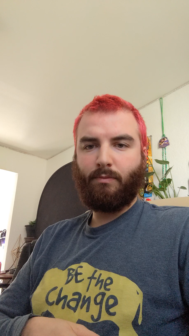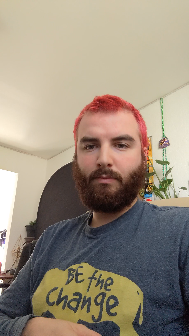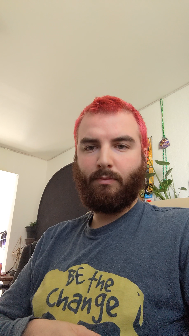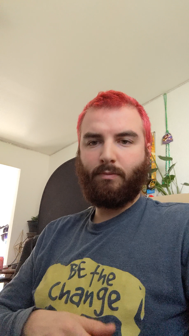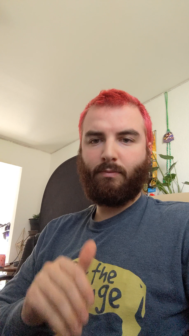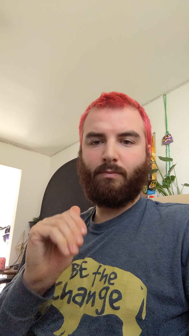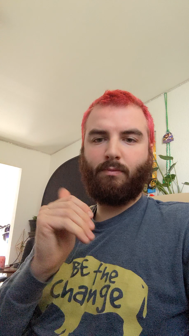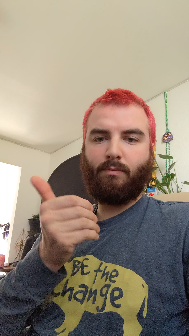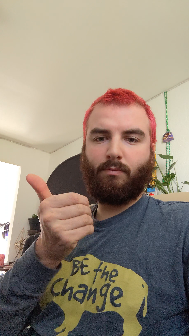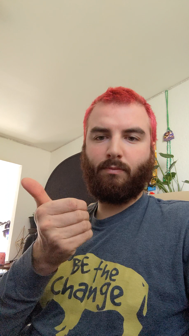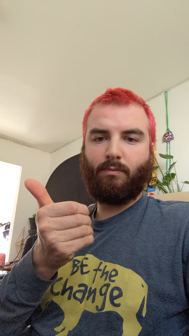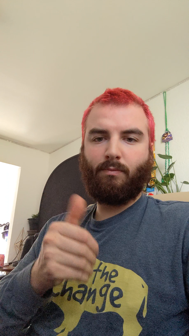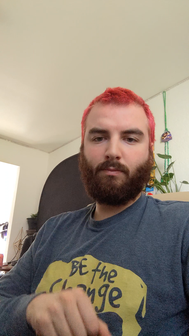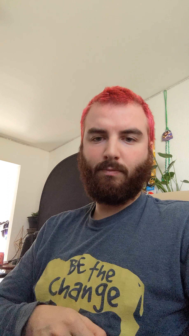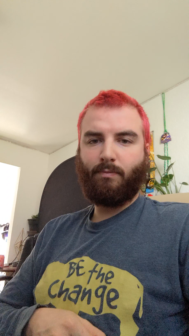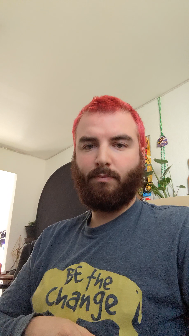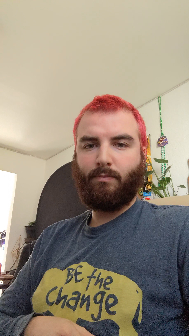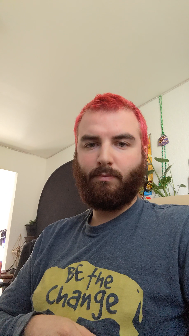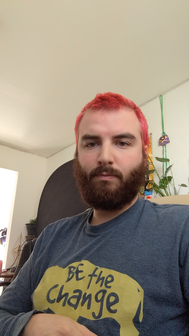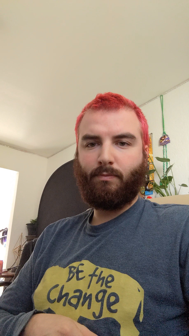how